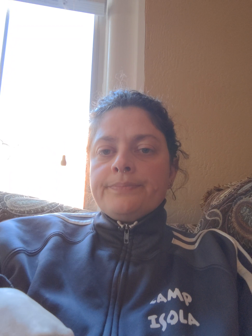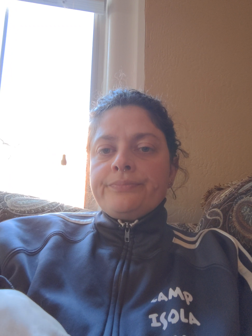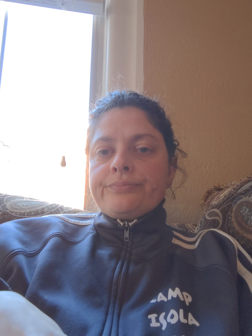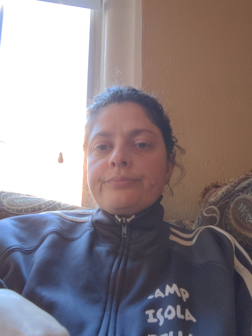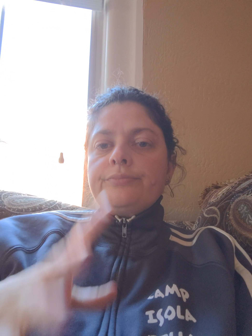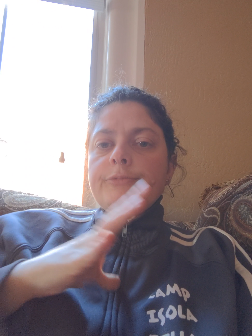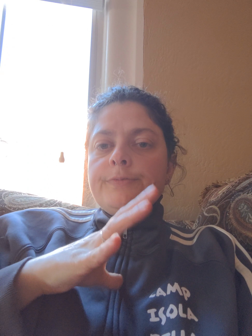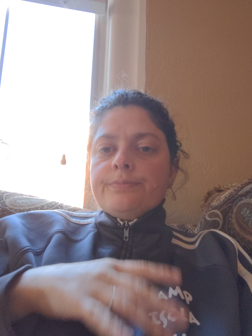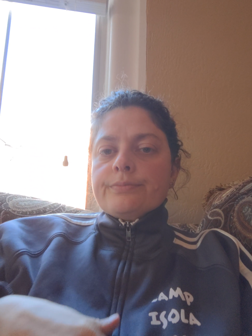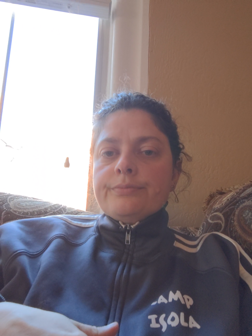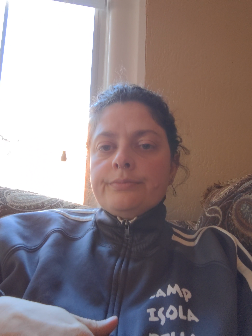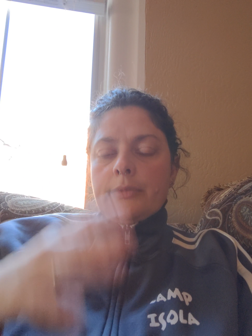fine